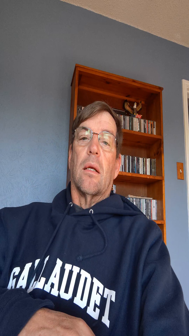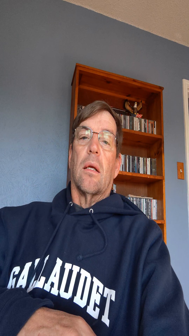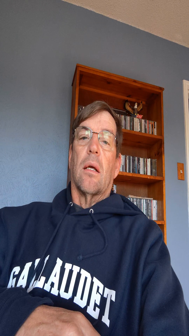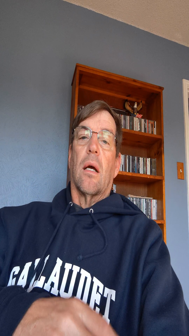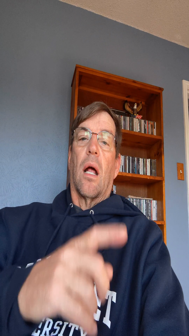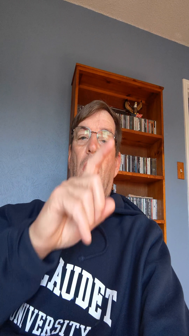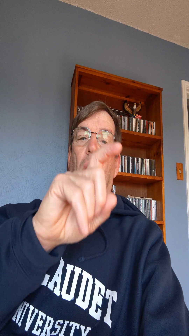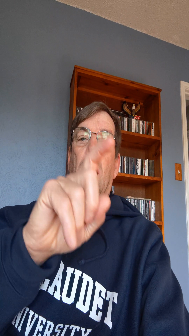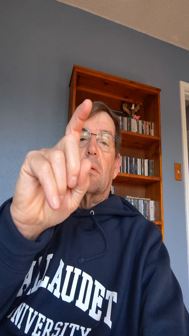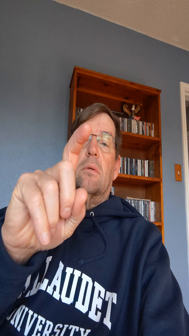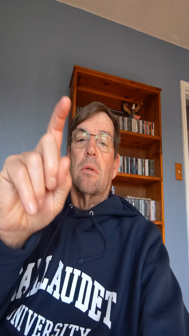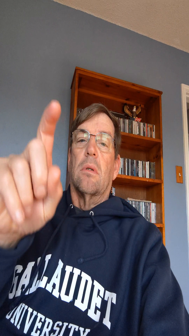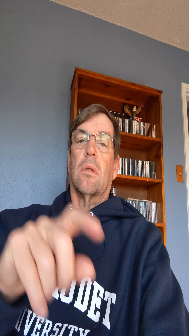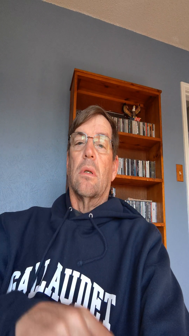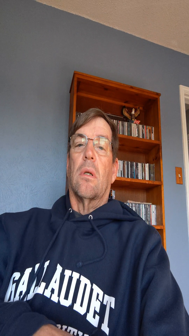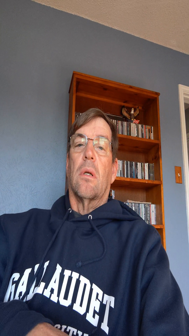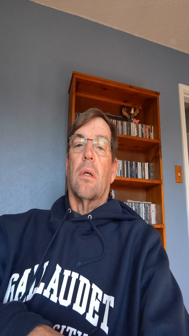closet